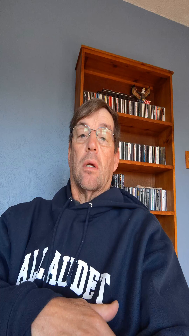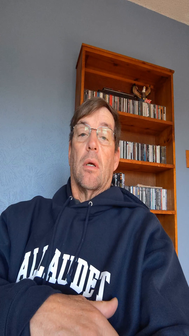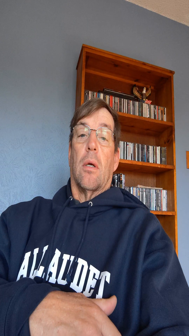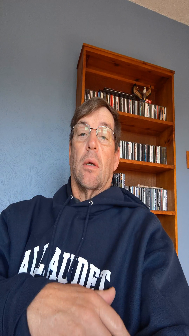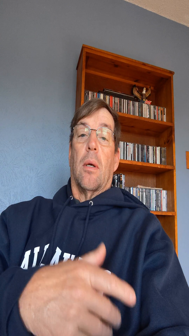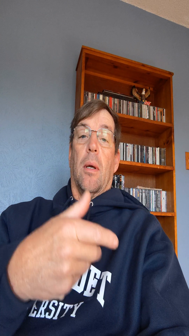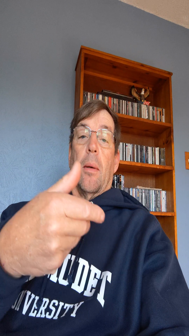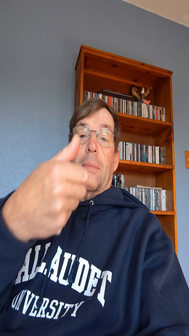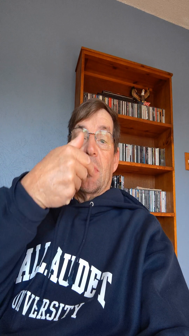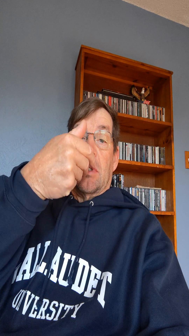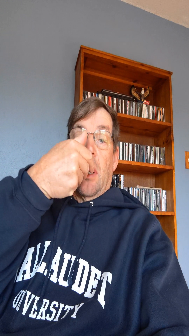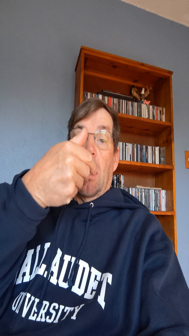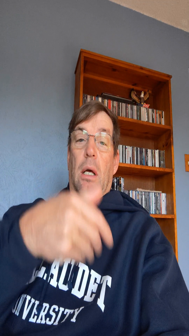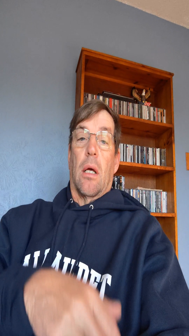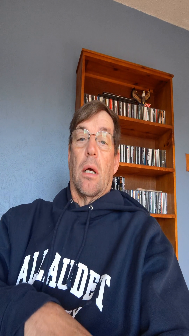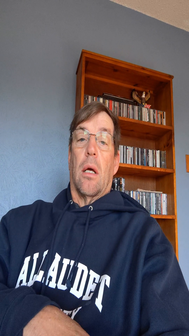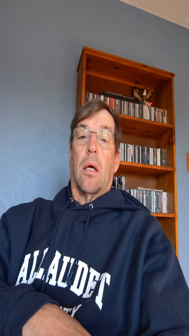pizza